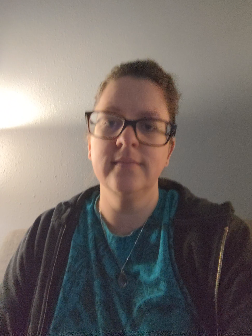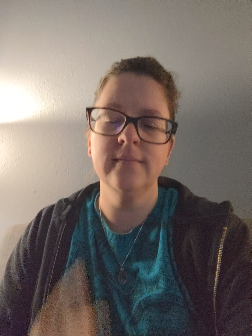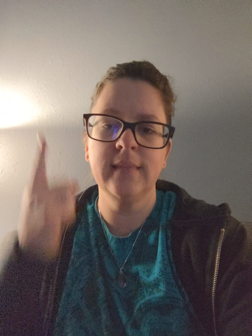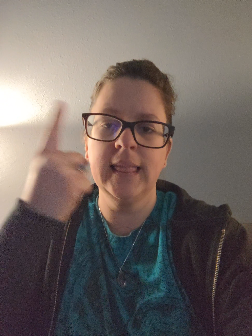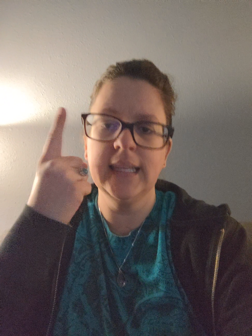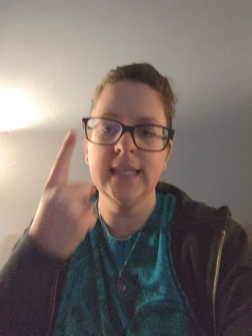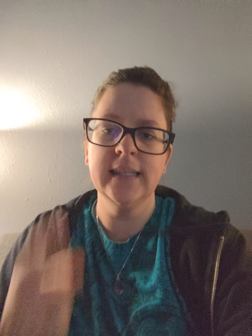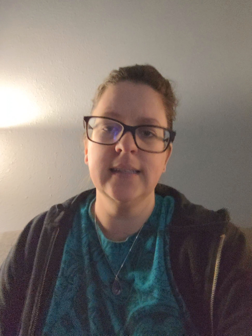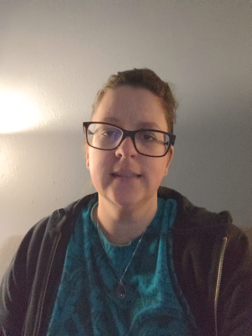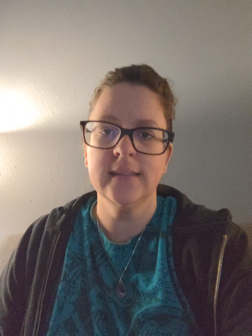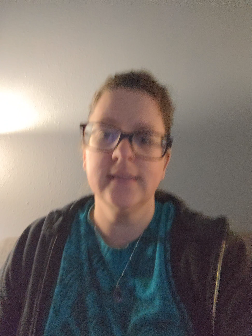think